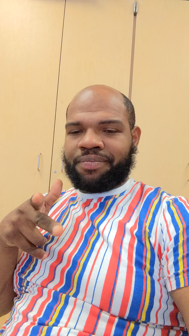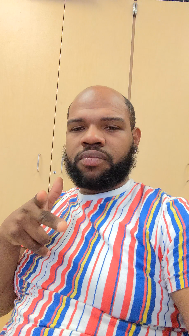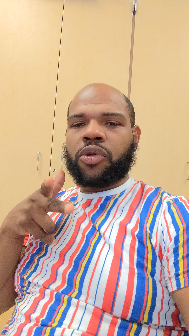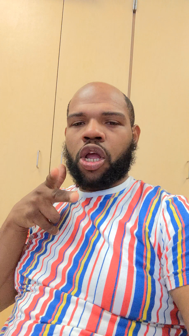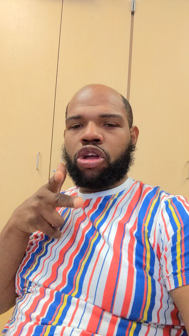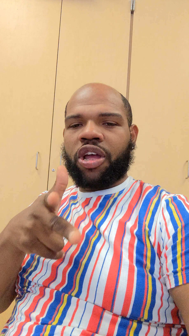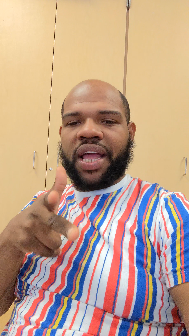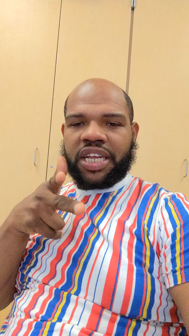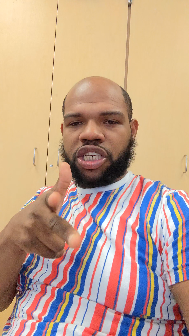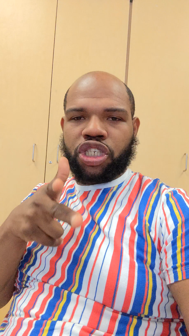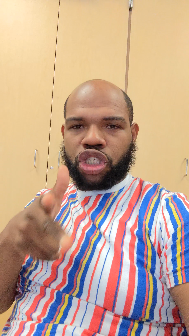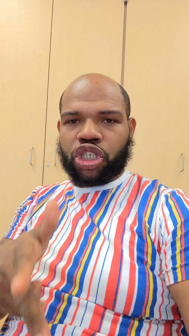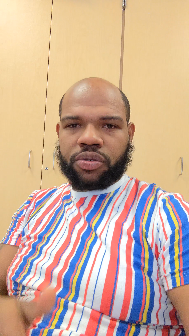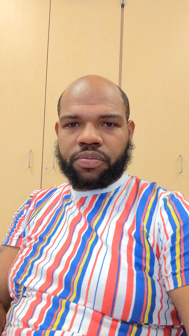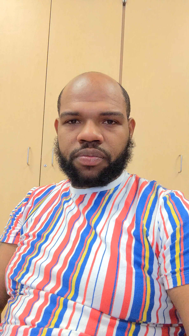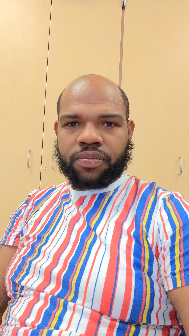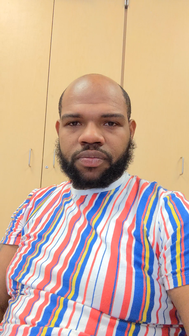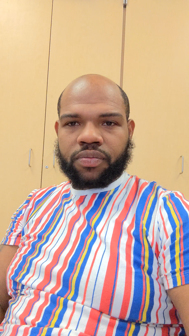garage